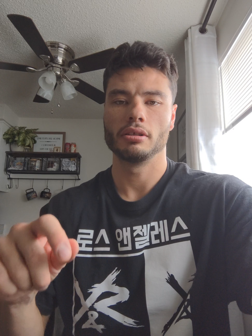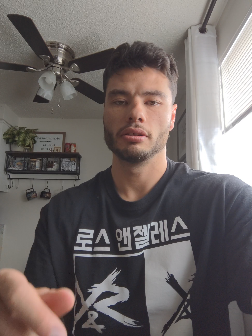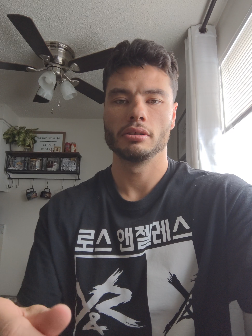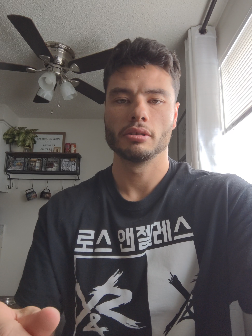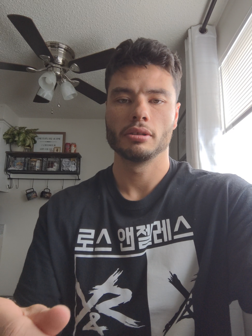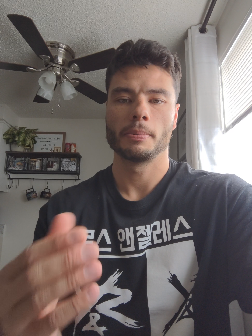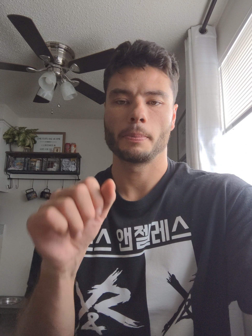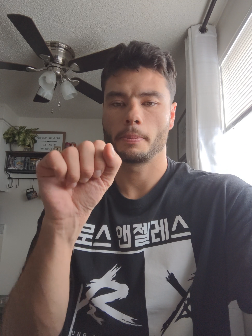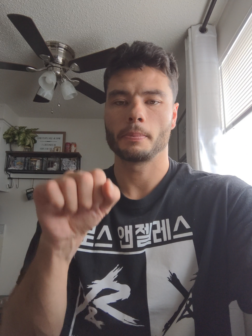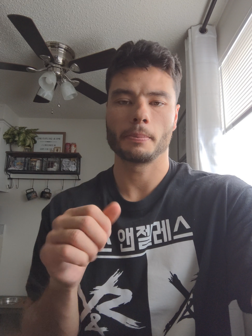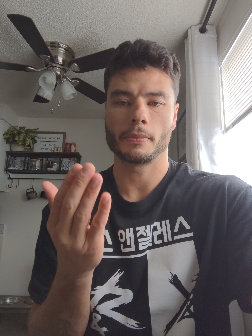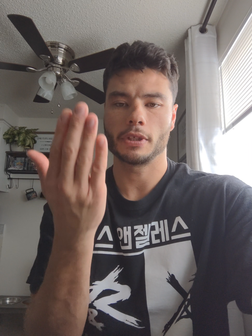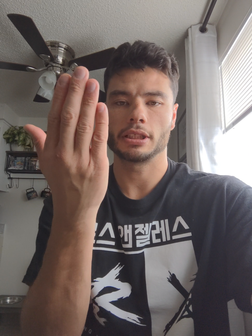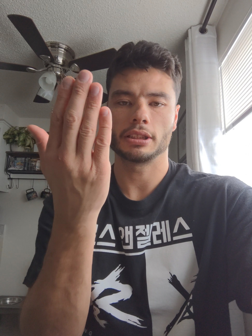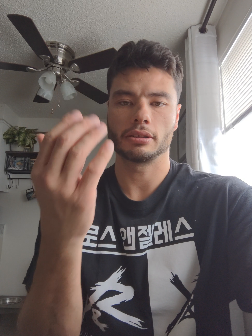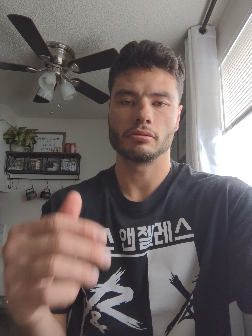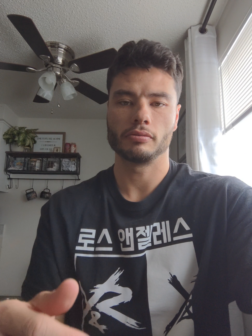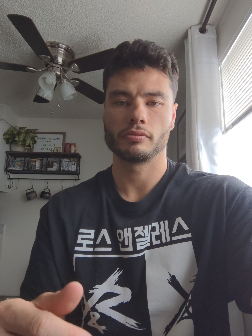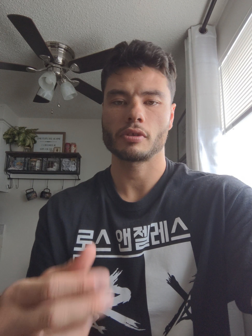mitten